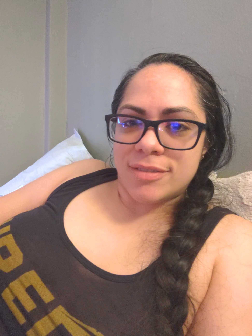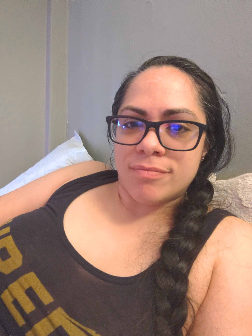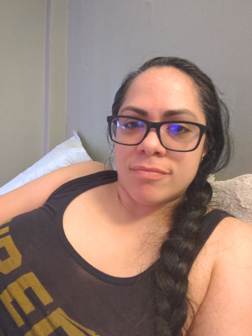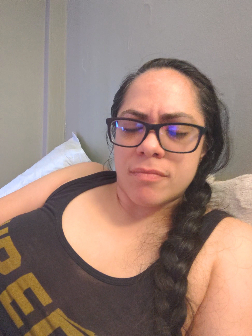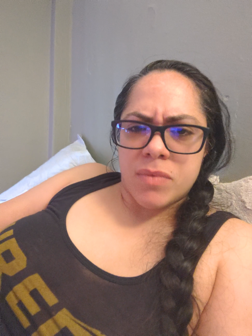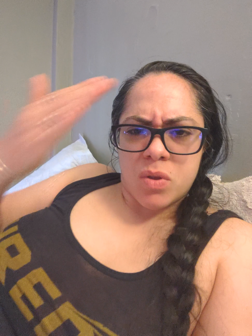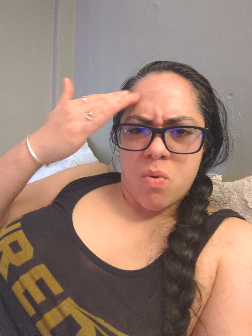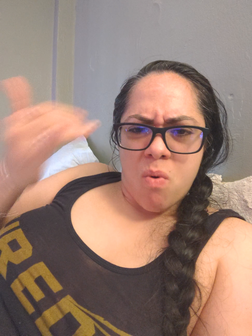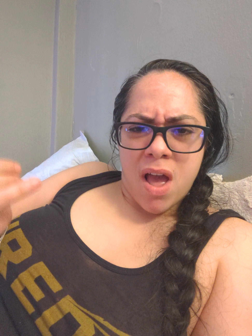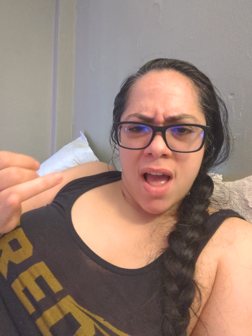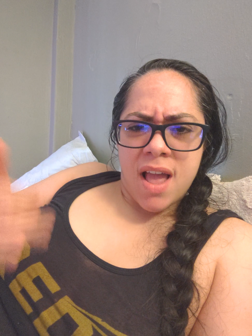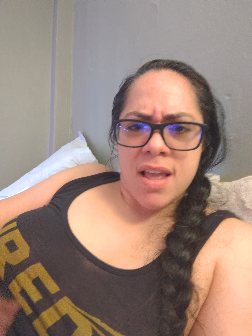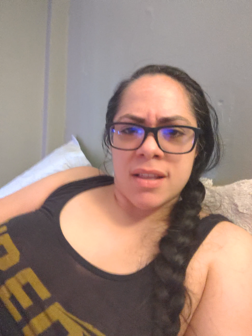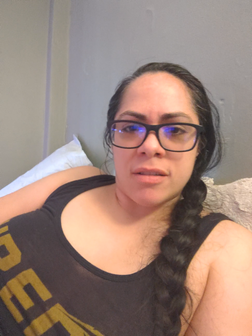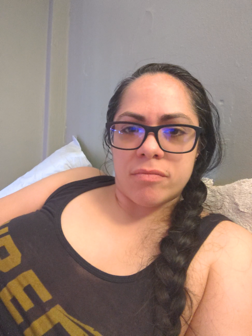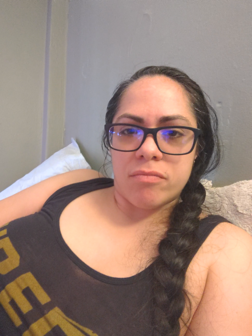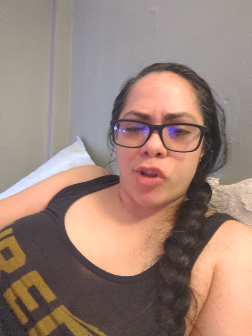why